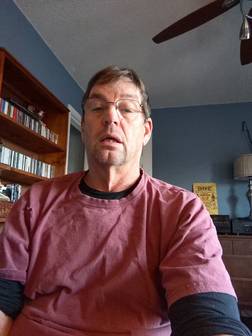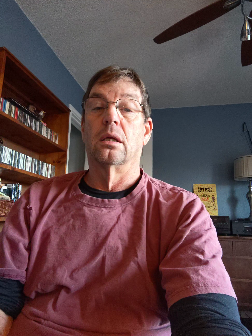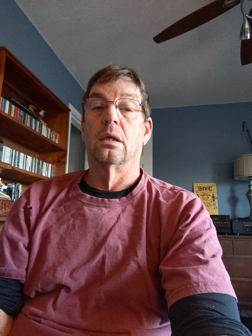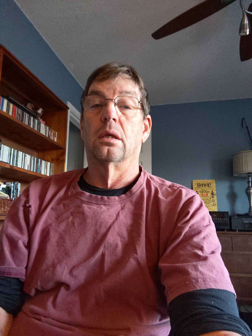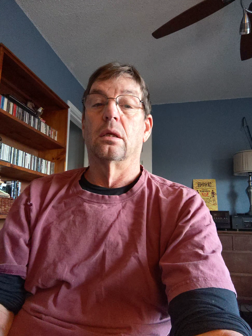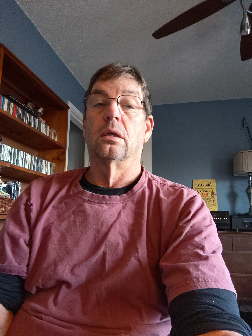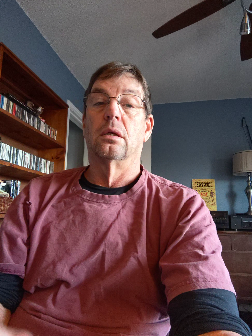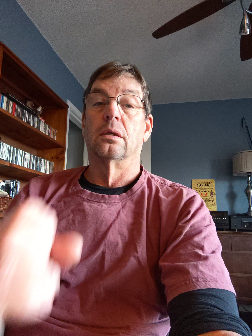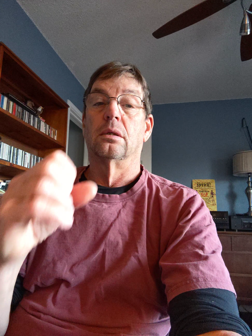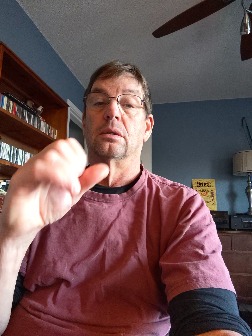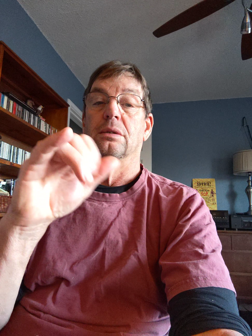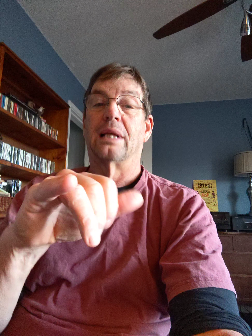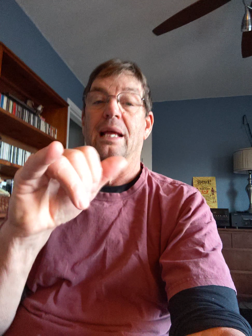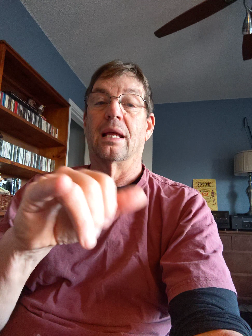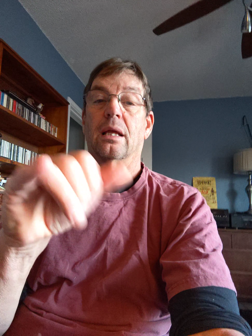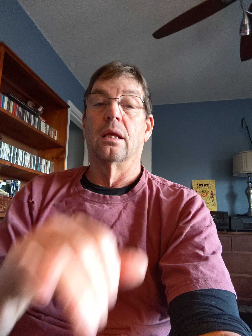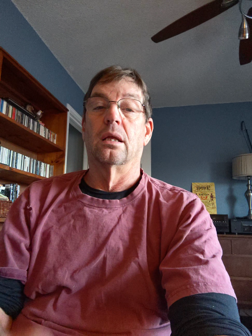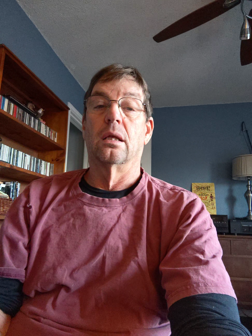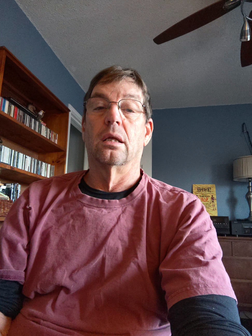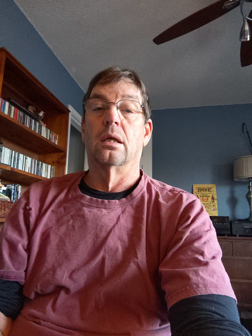stay